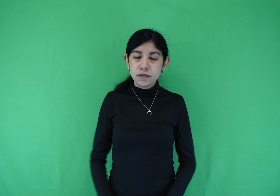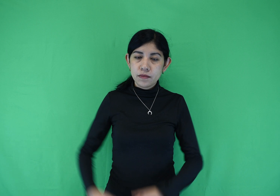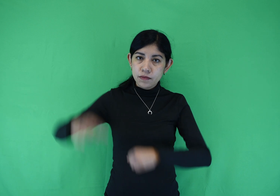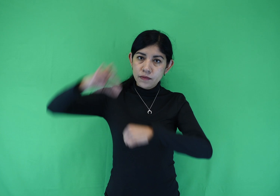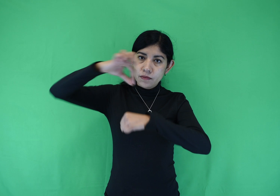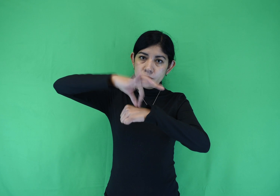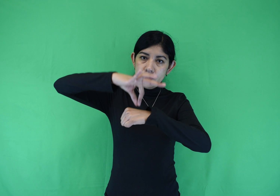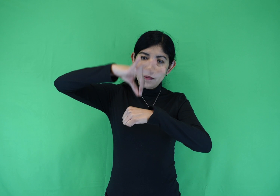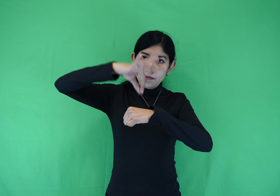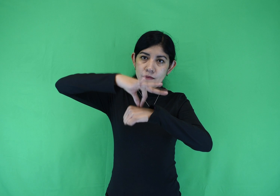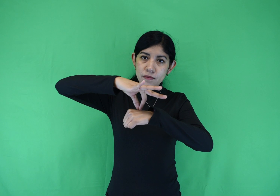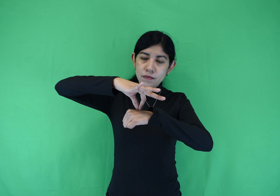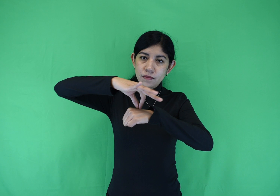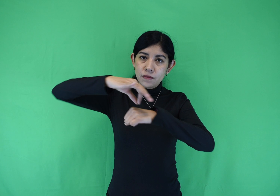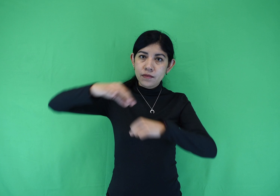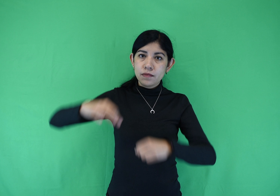farmacia